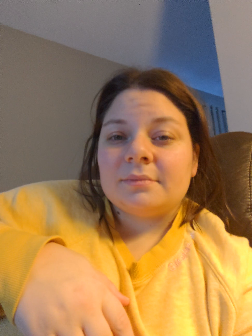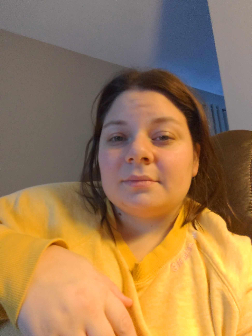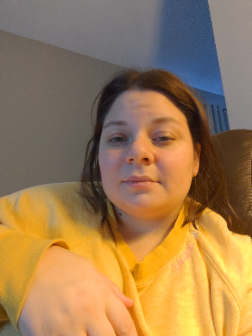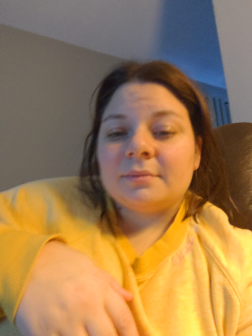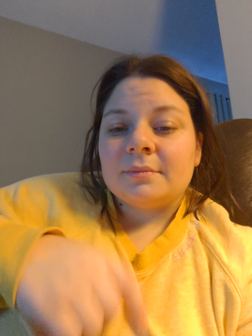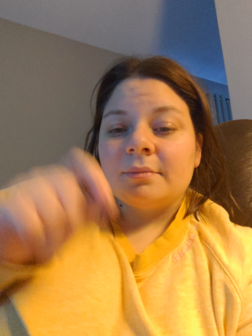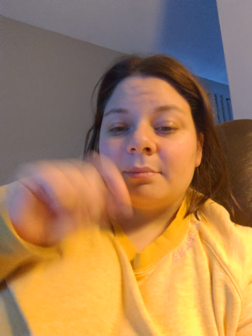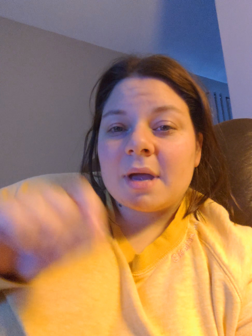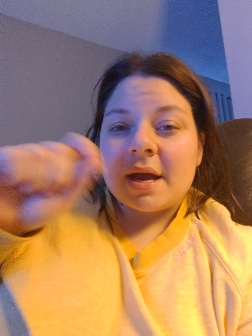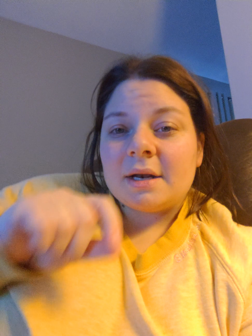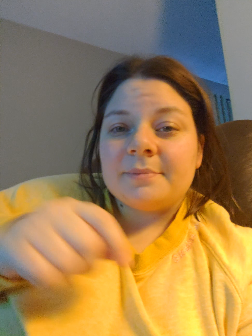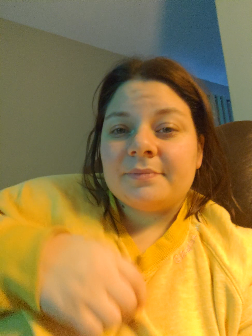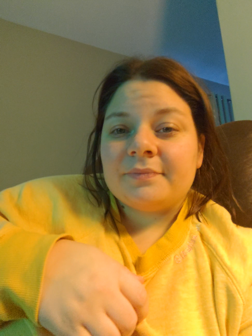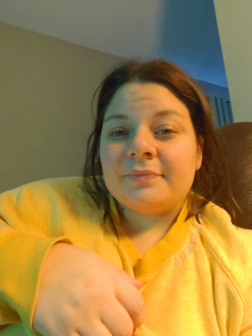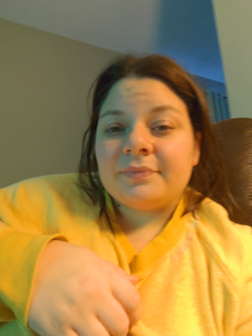pen